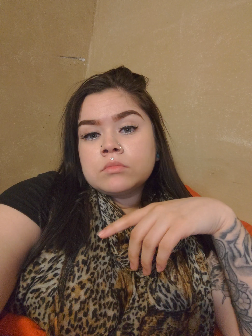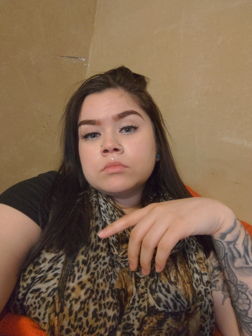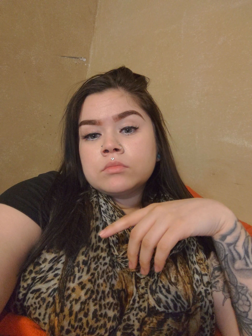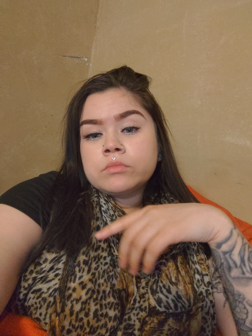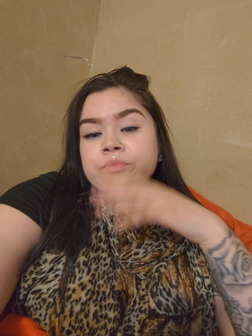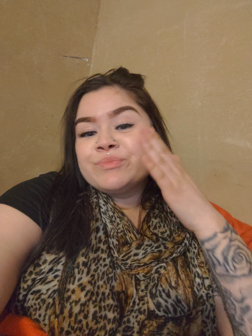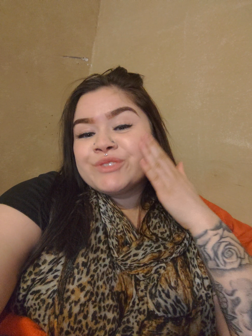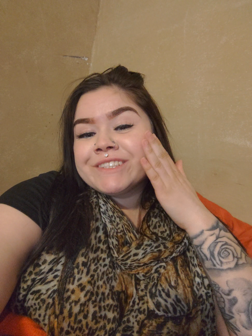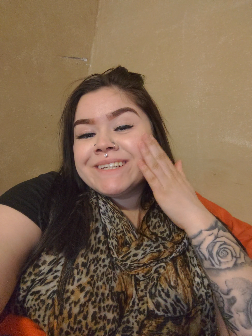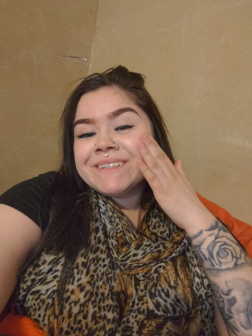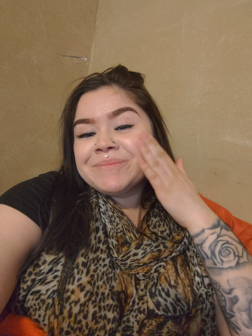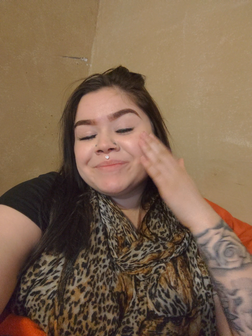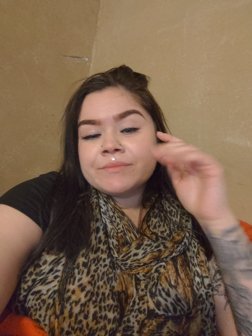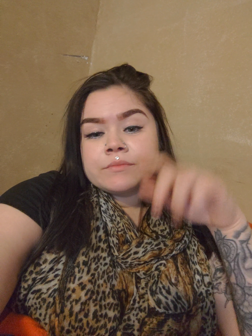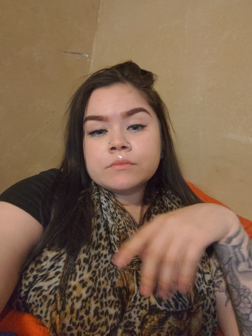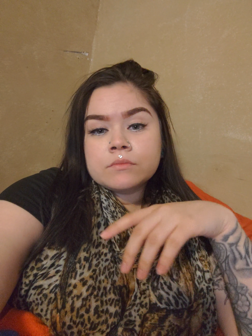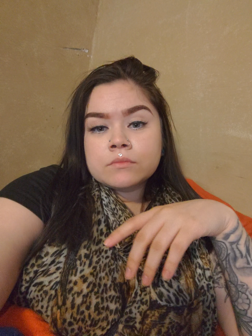cheek